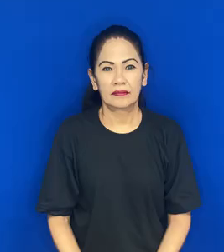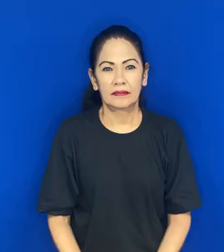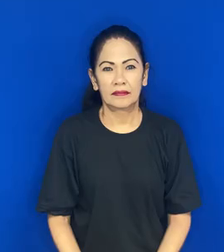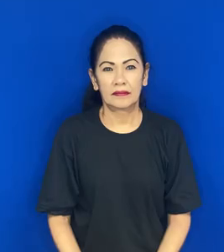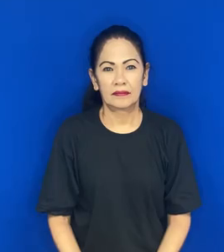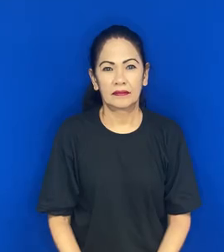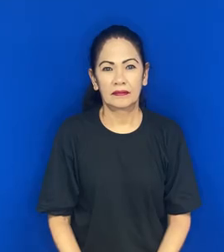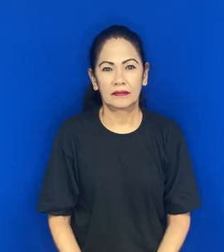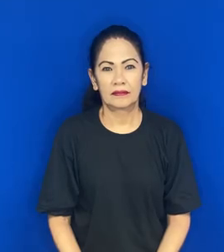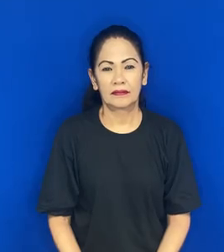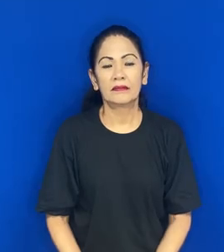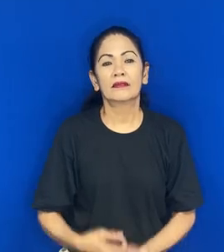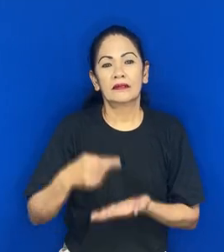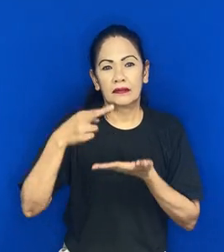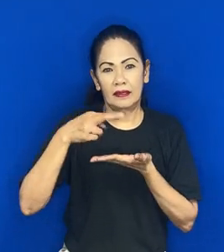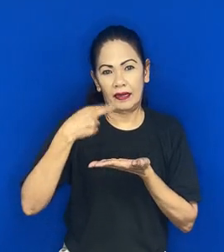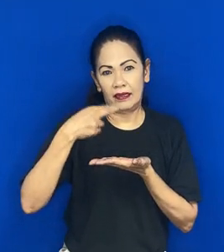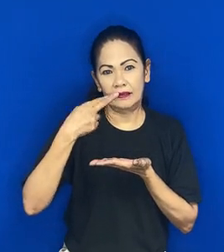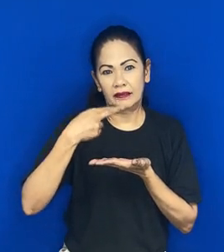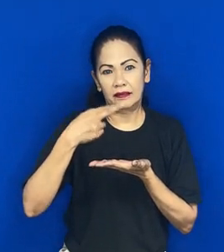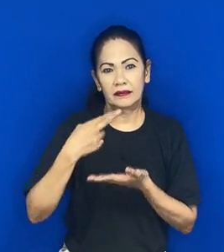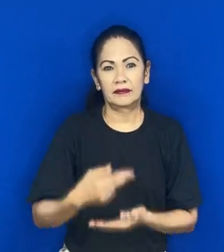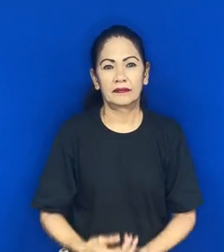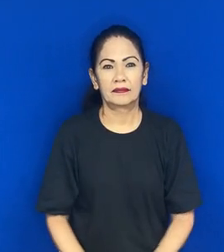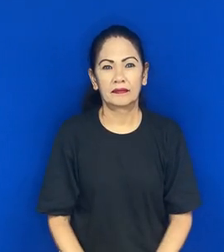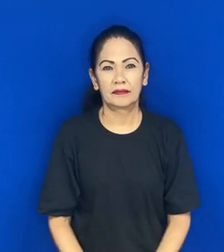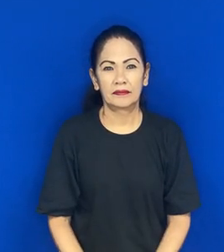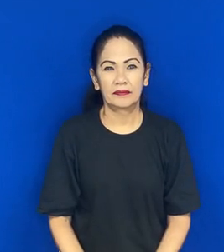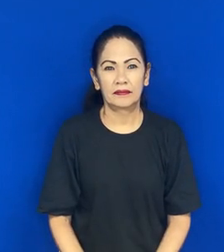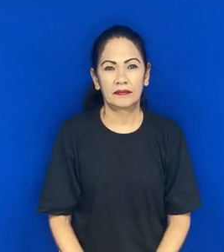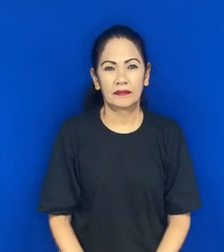rice